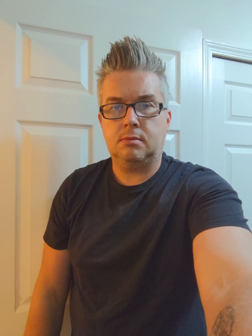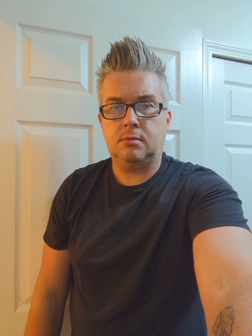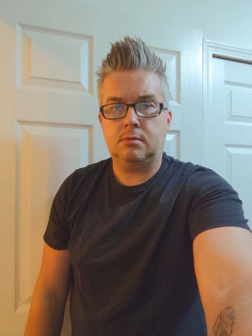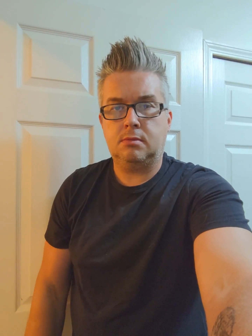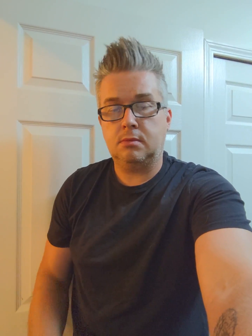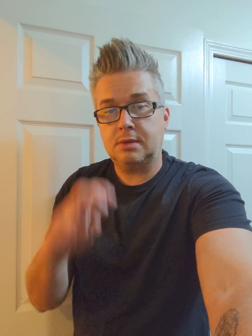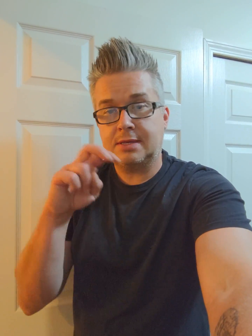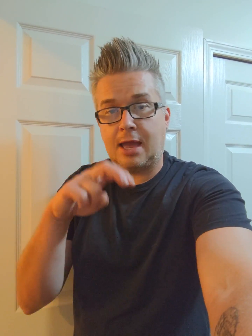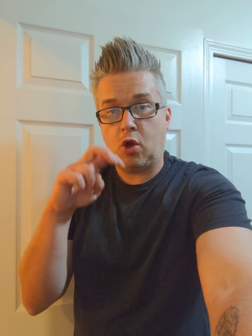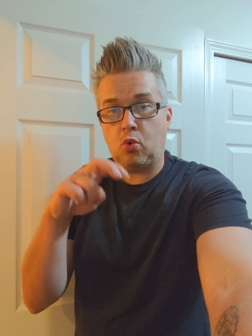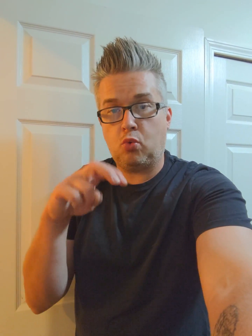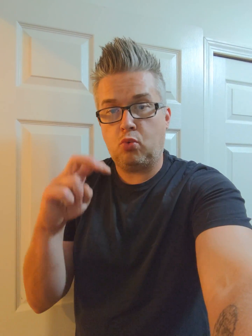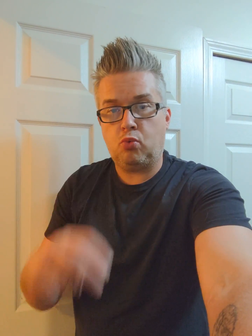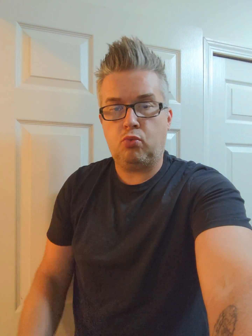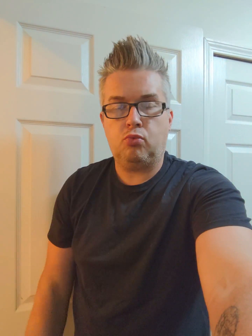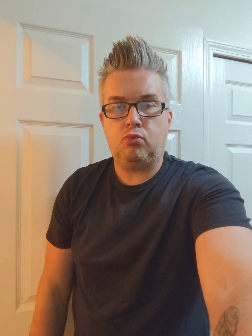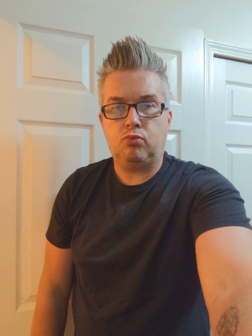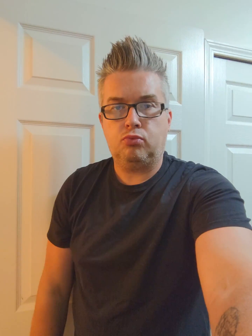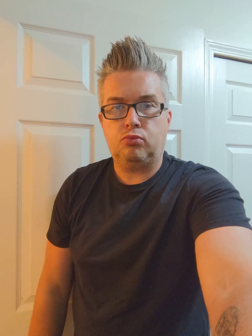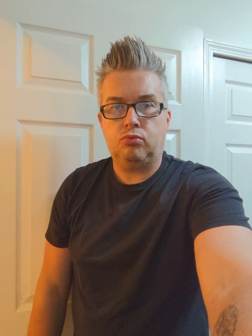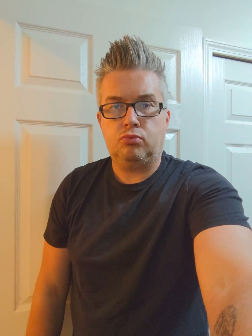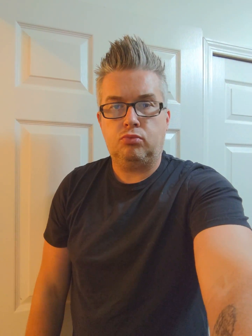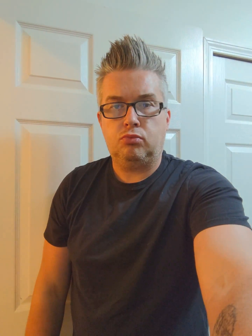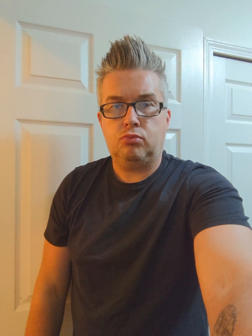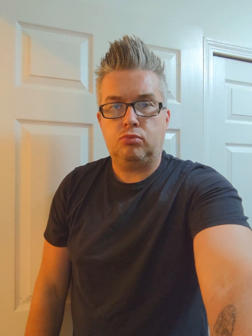potato